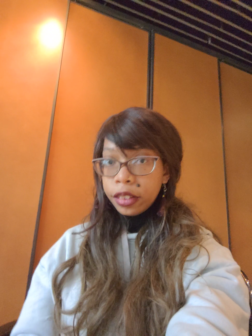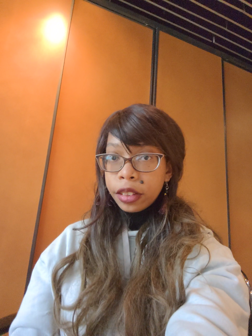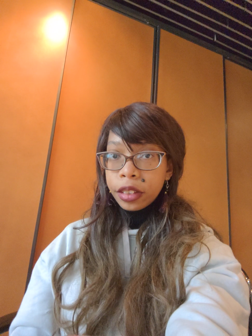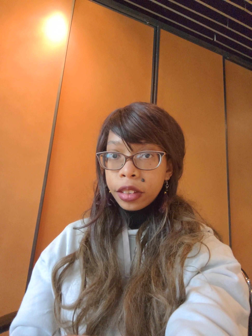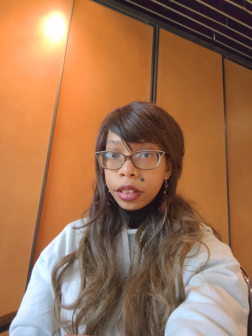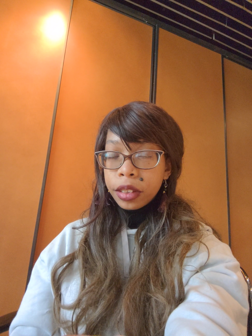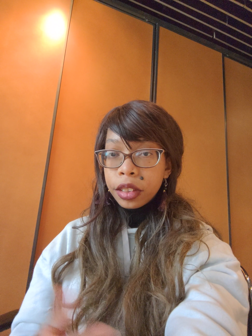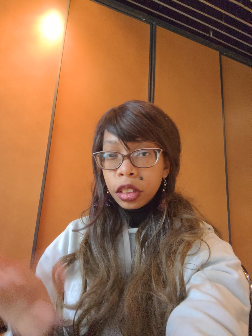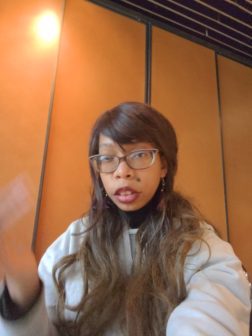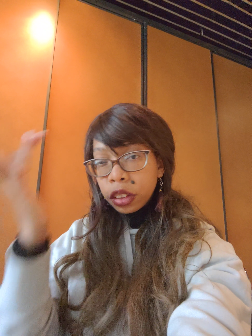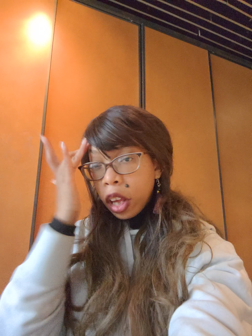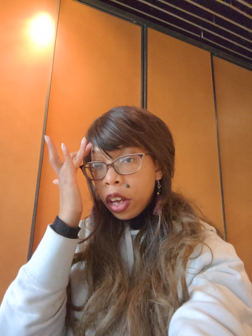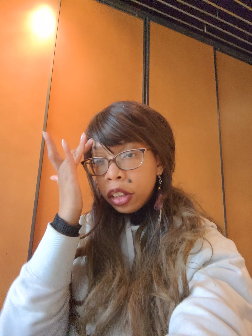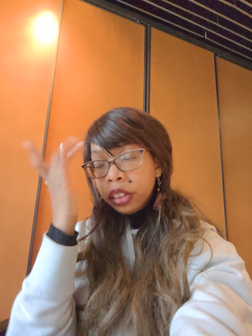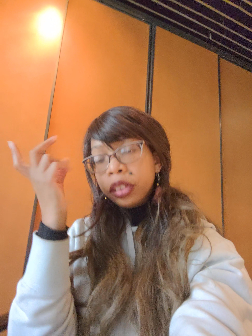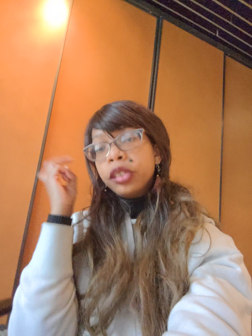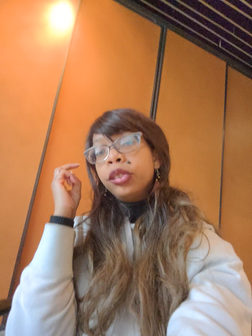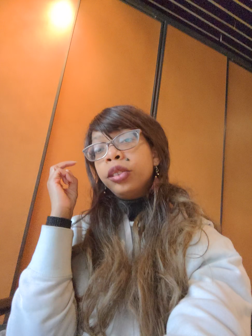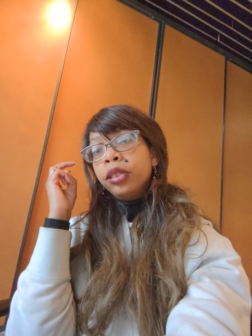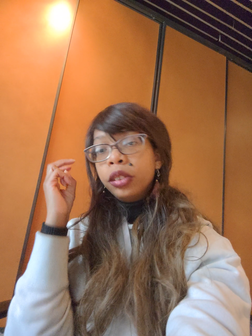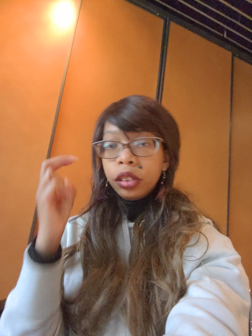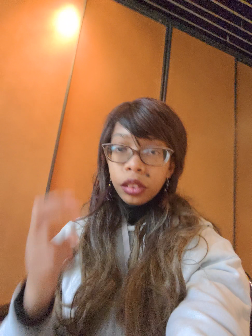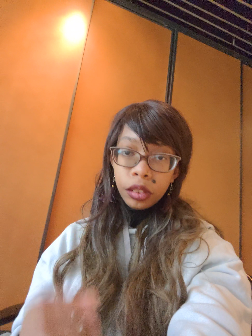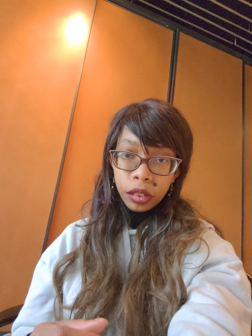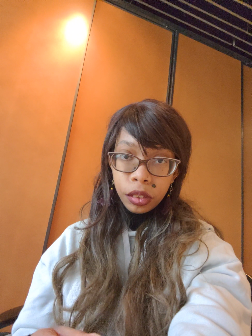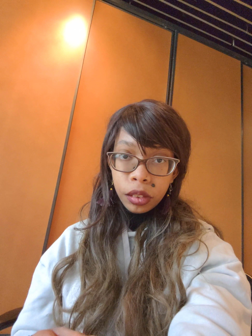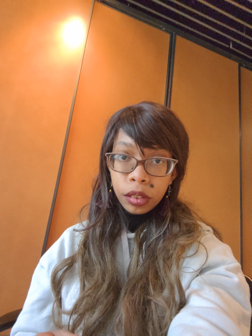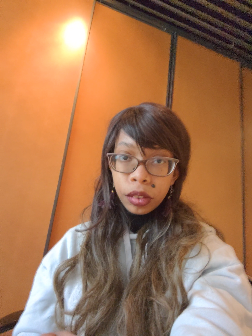sick